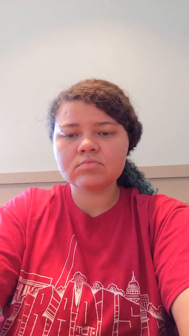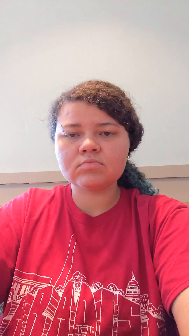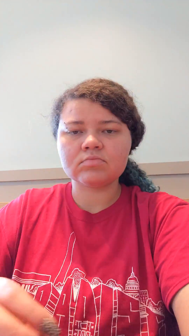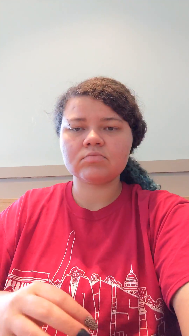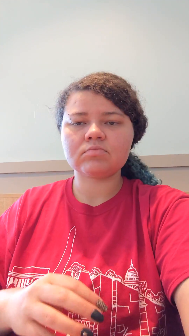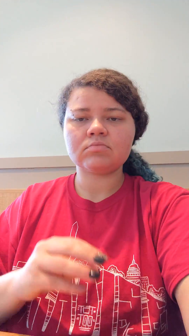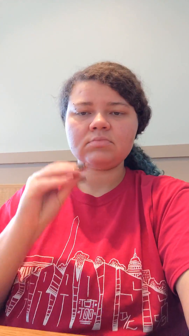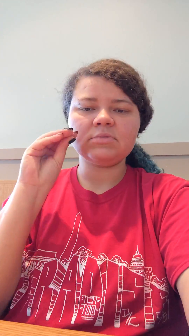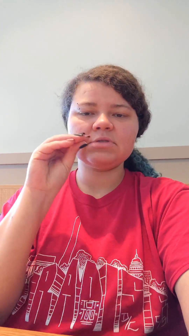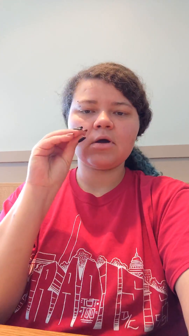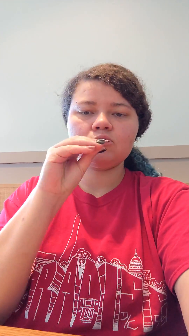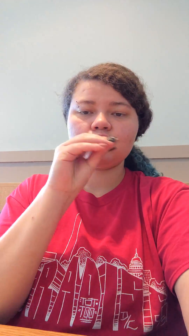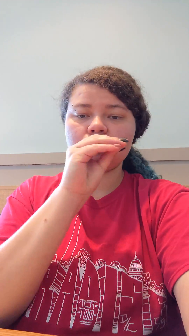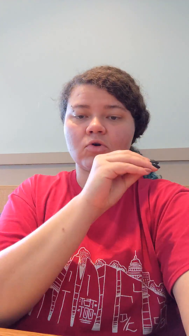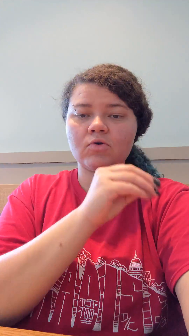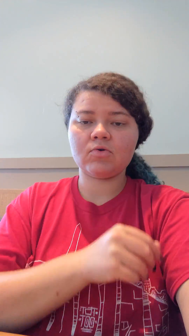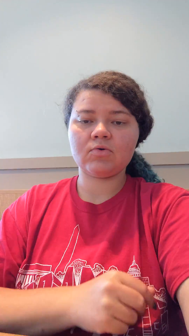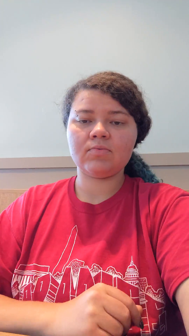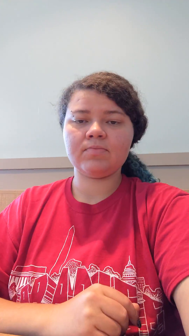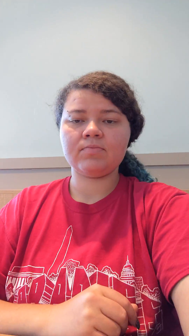dinosaur